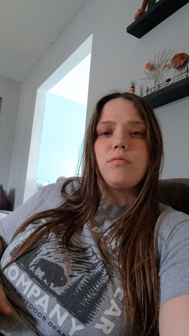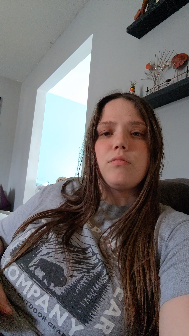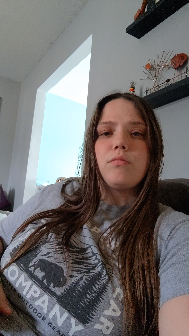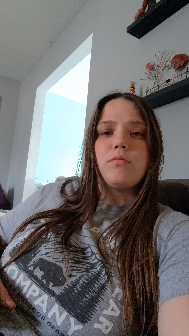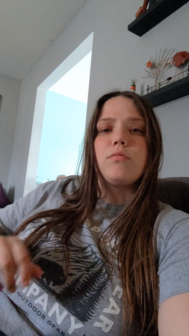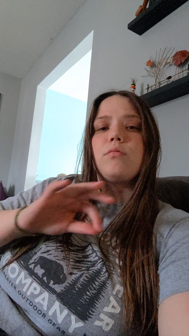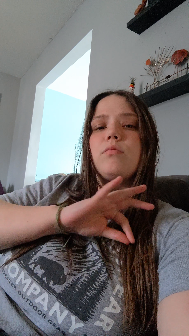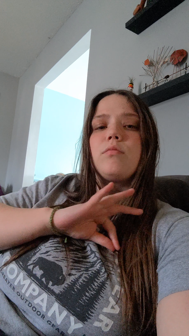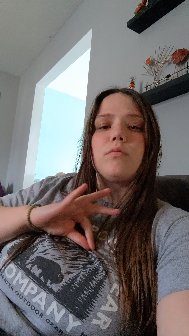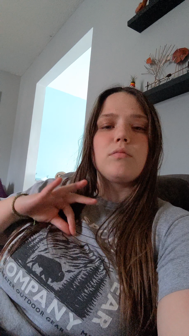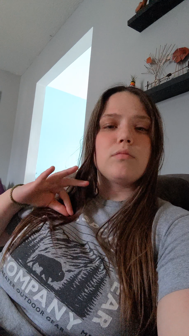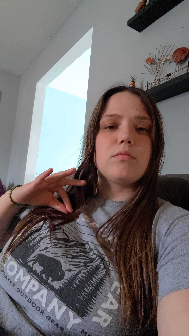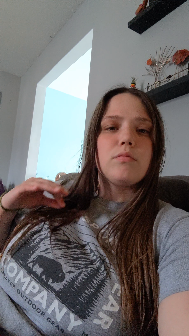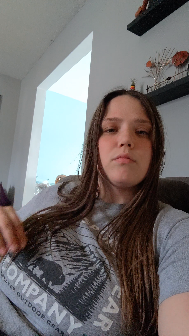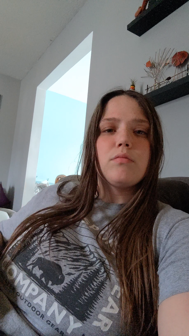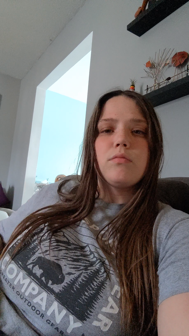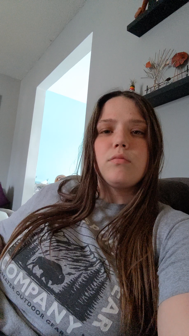beads